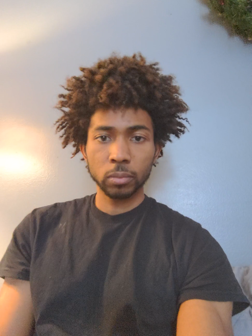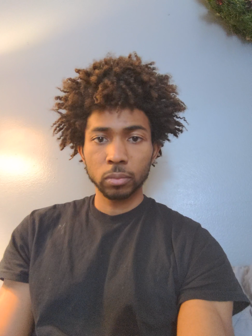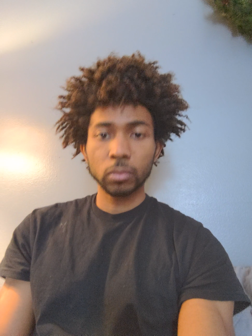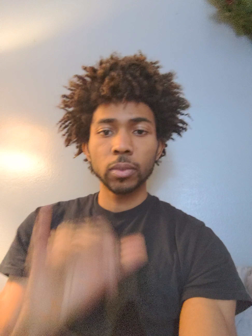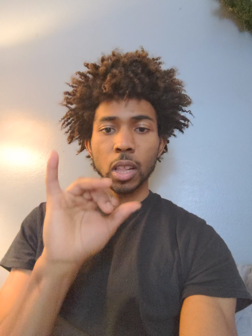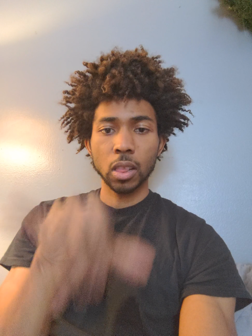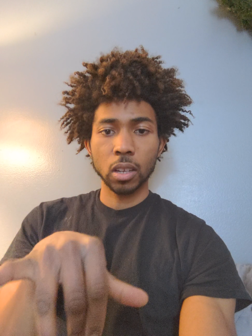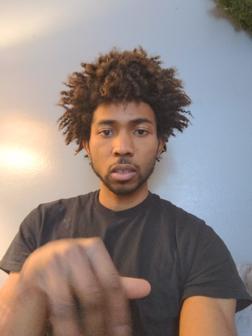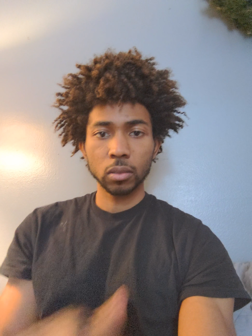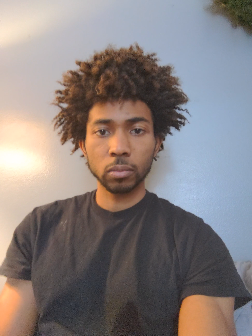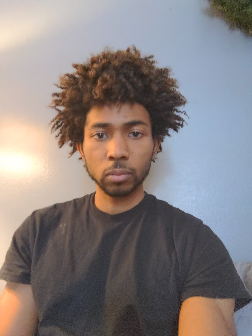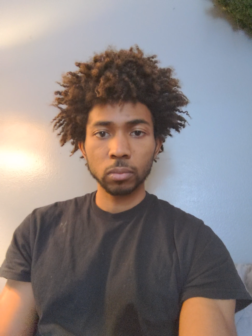that